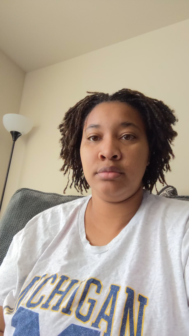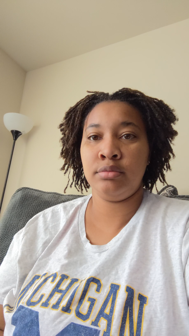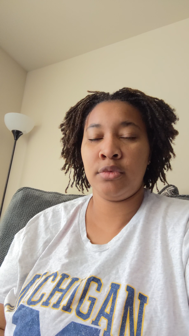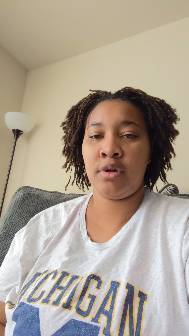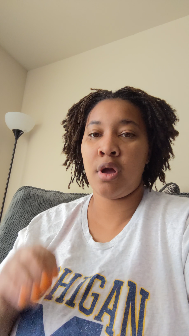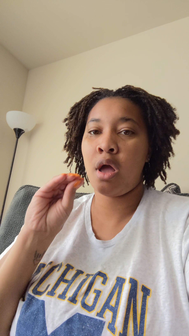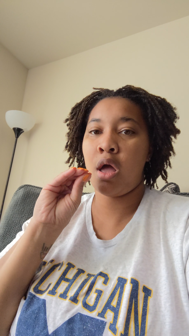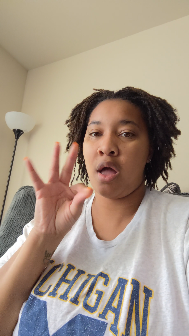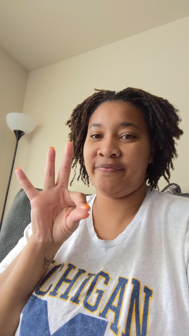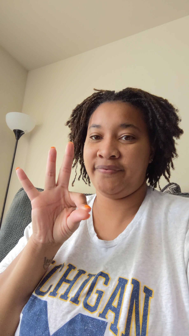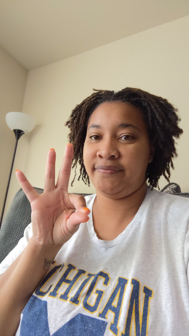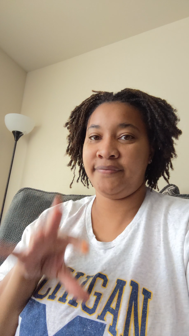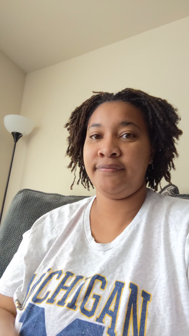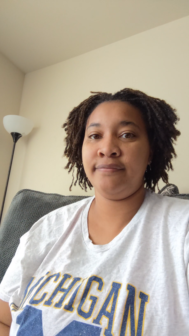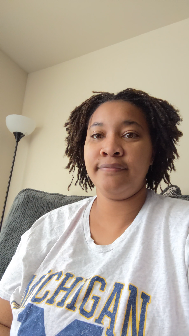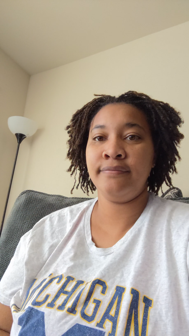of